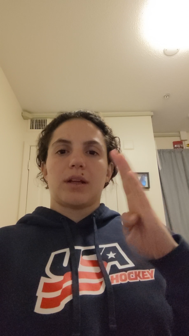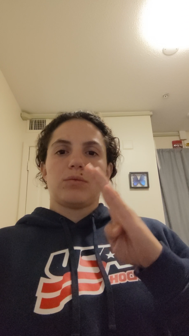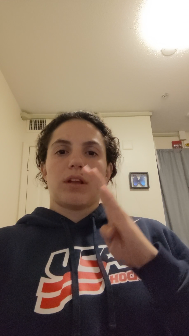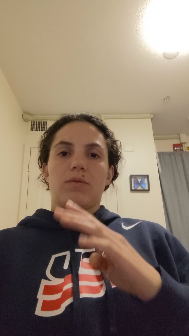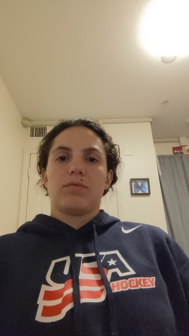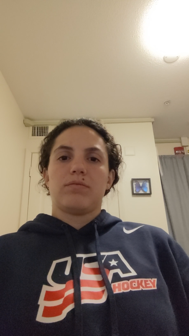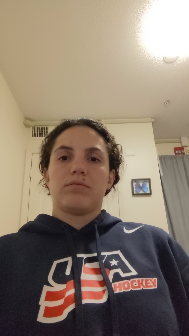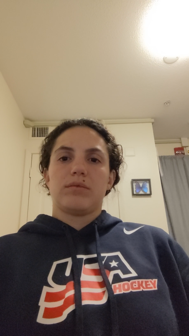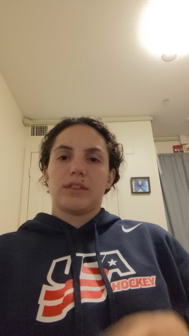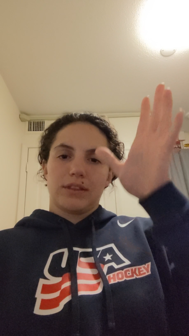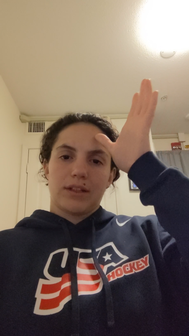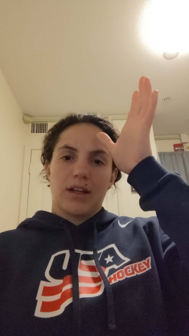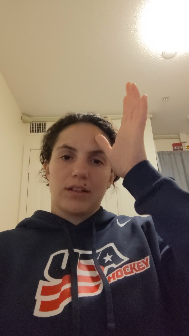daddy